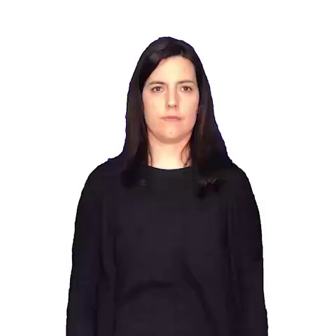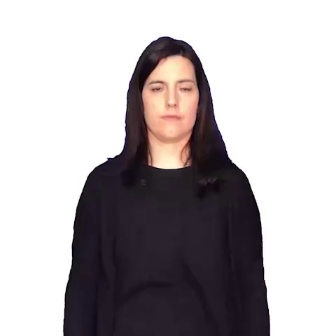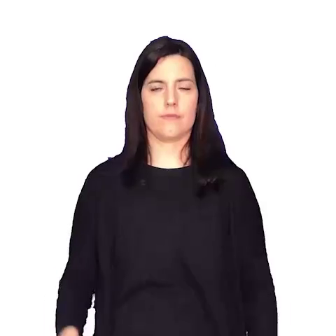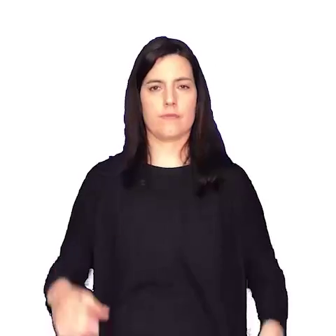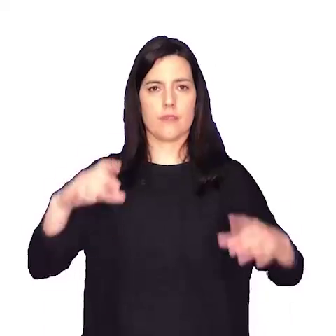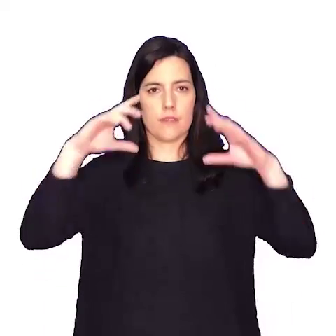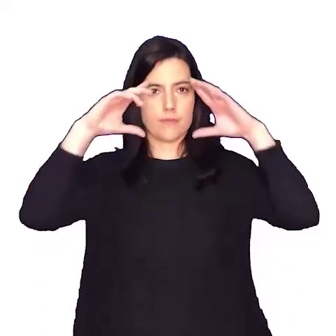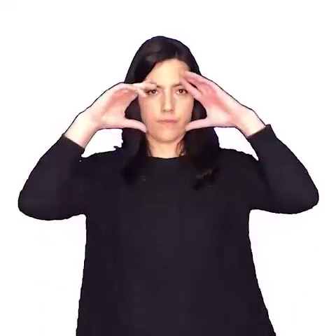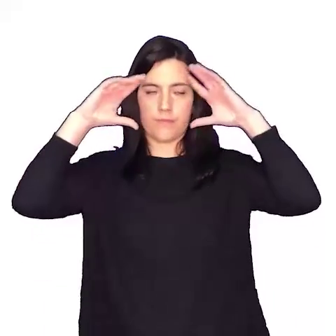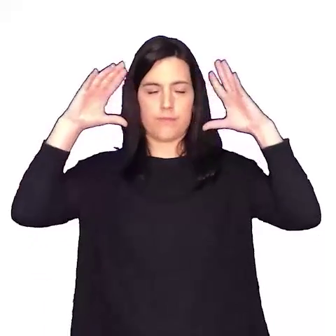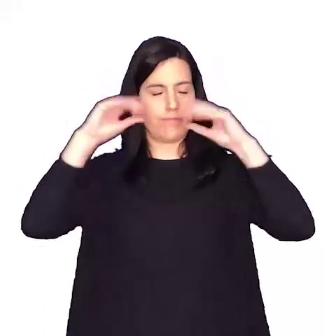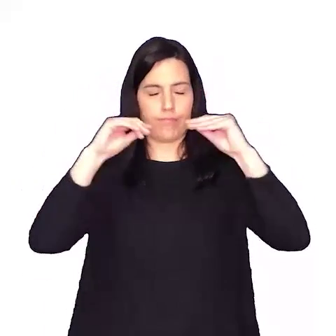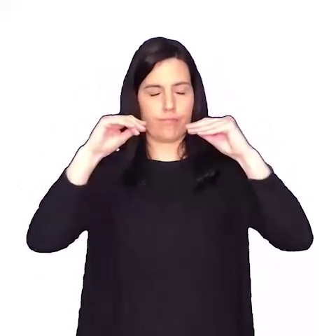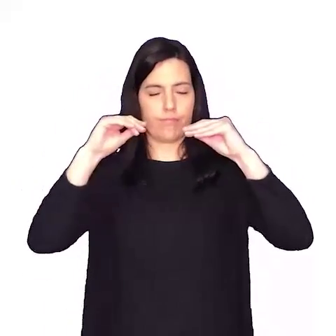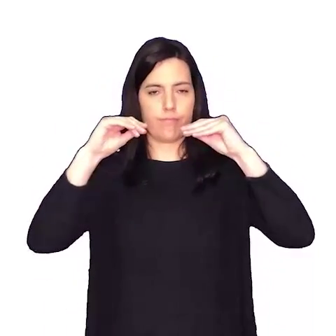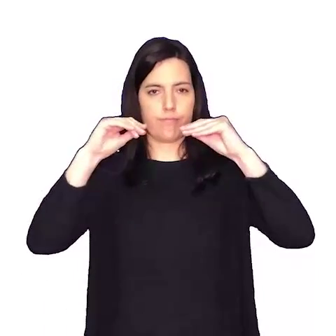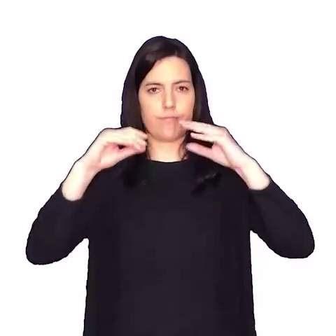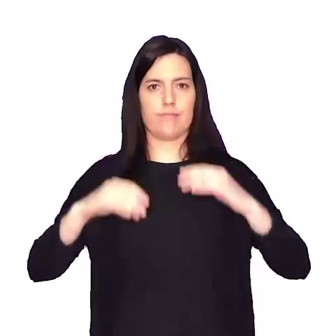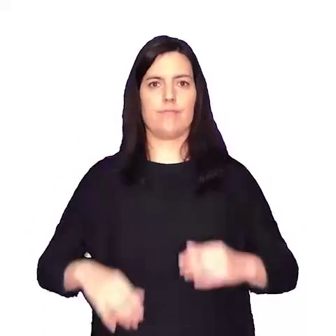mente apagada